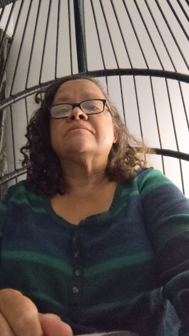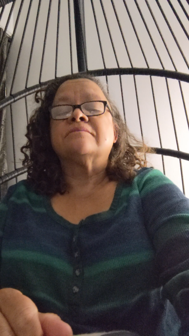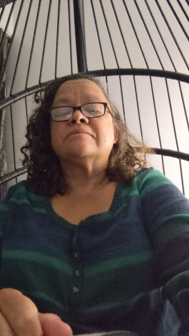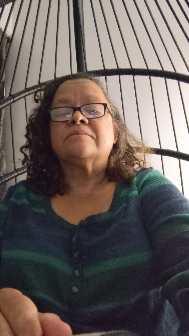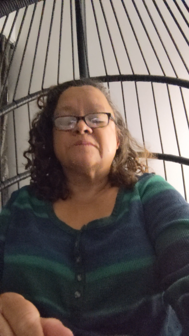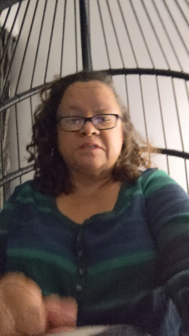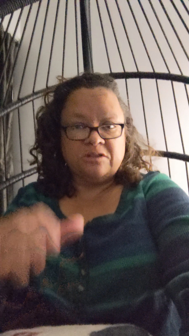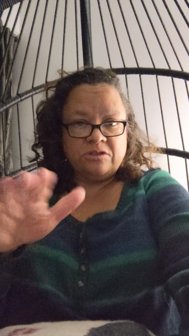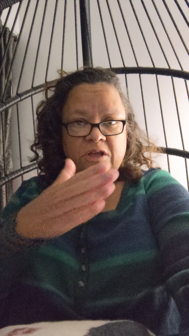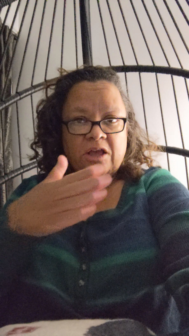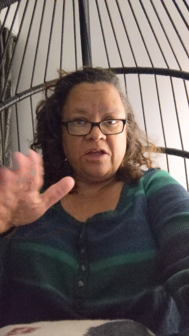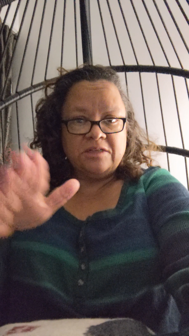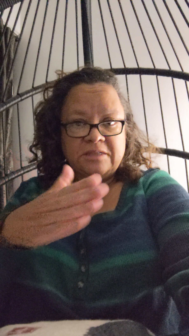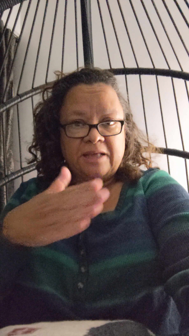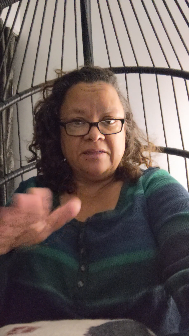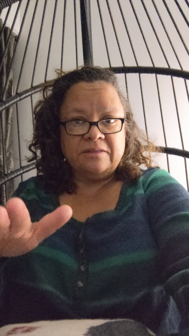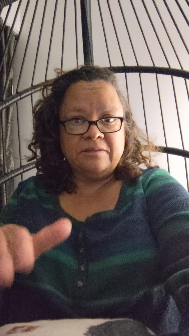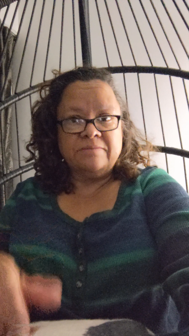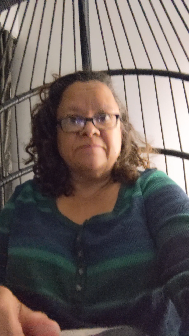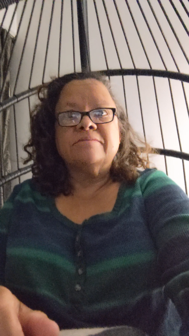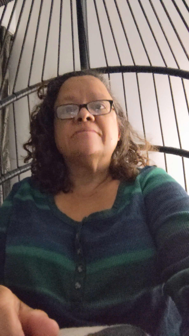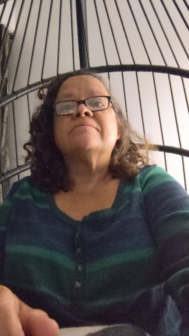share